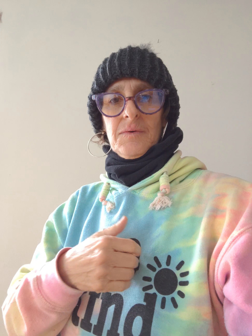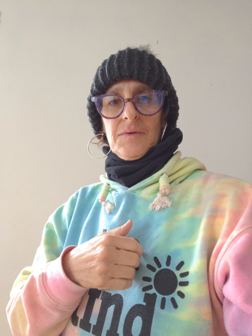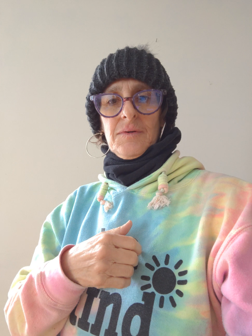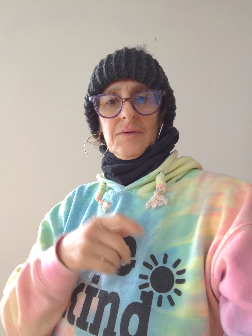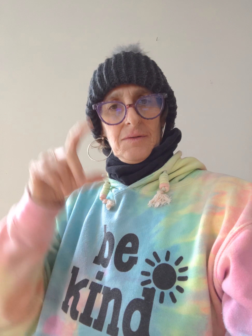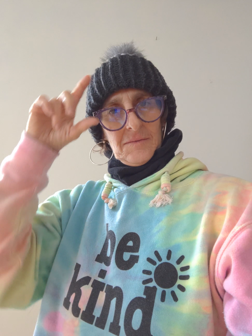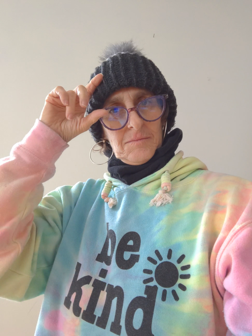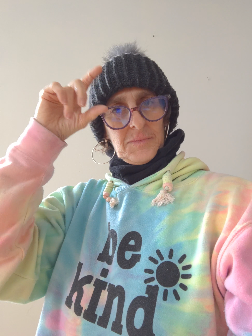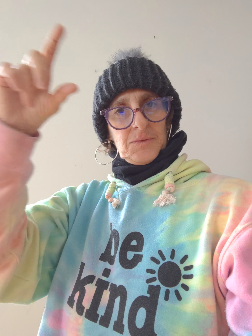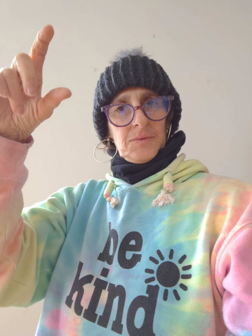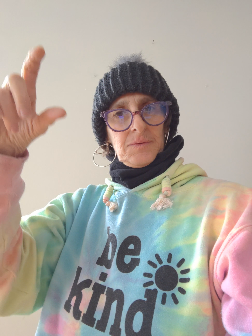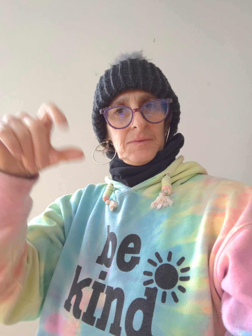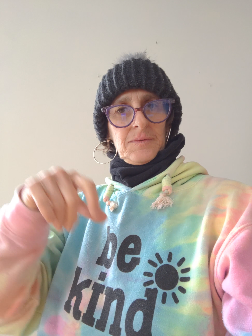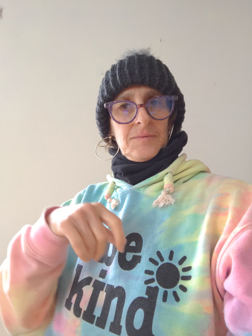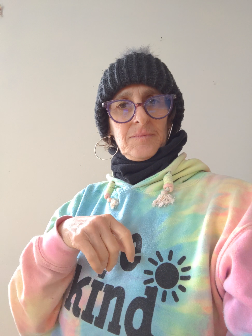moon